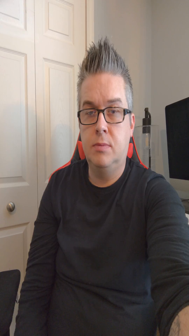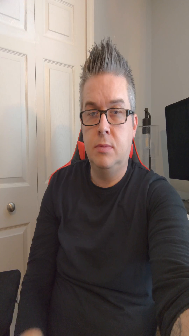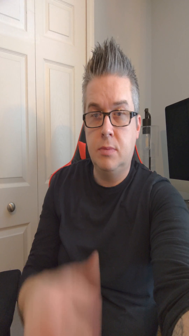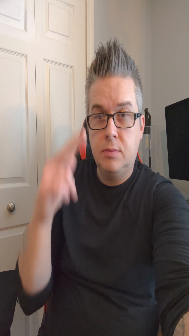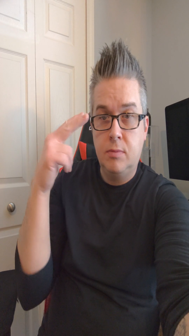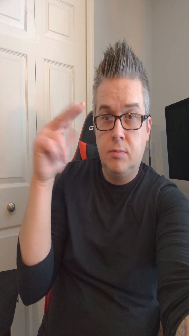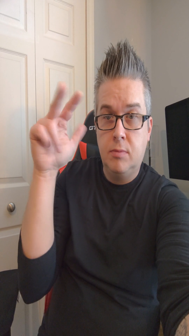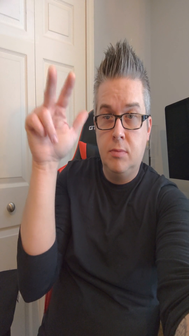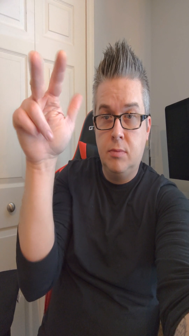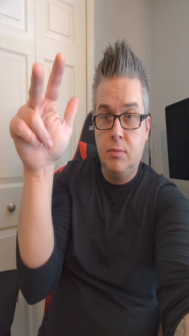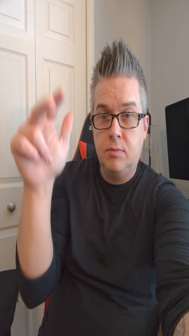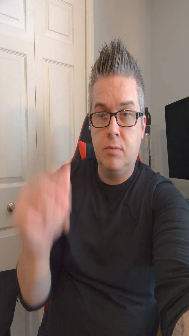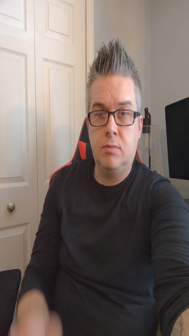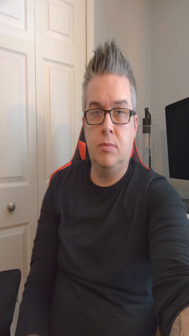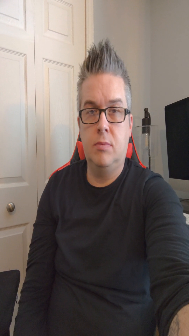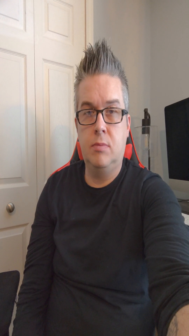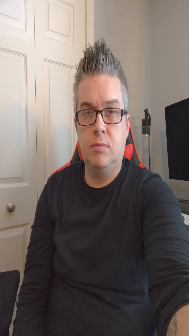helicopter